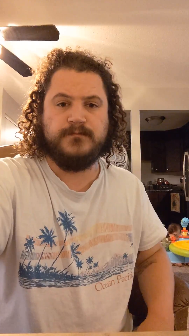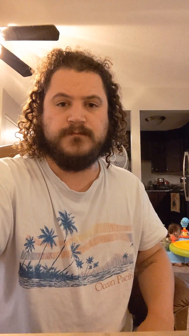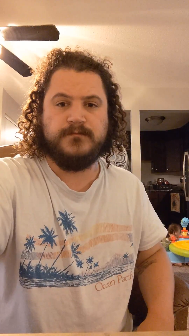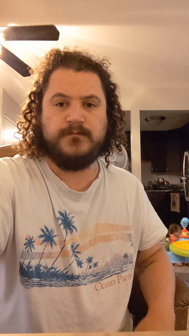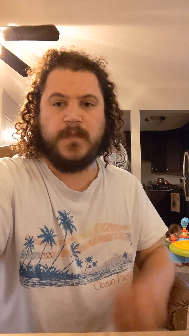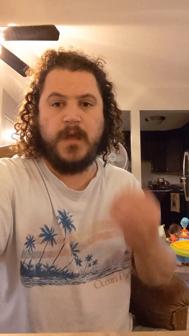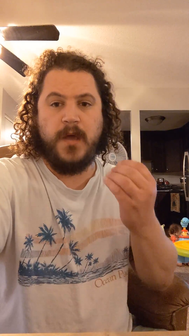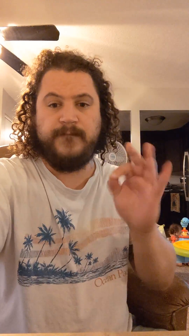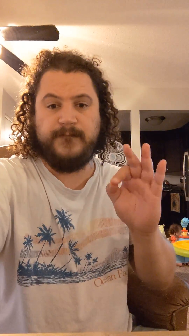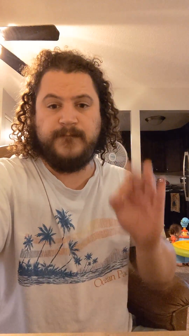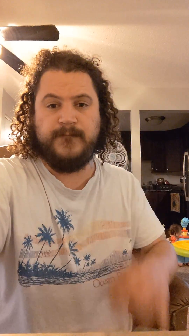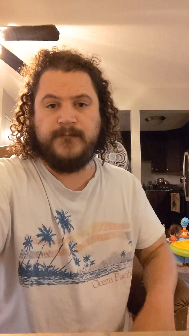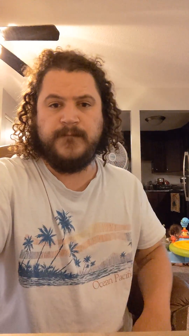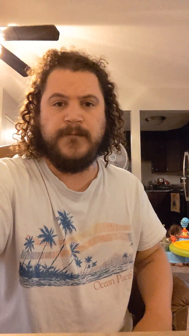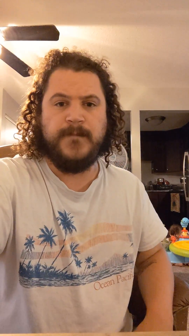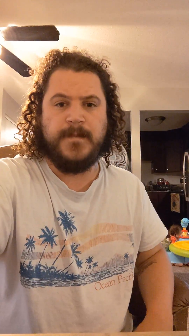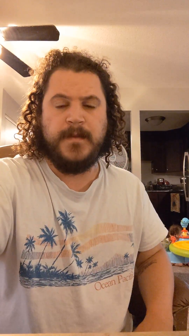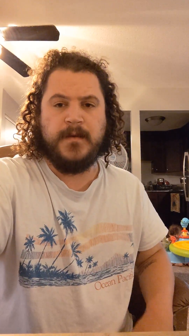of